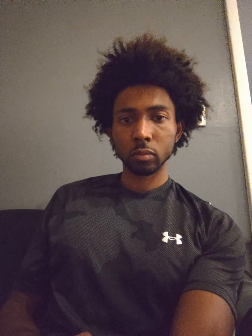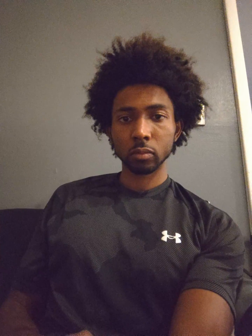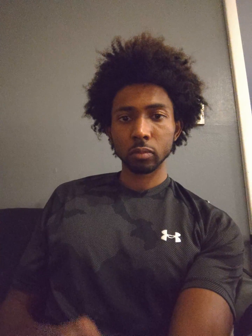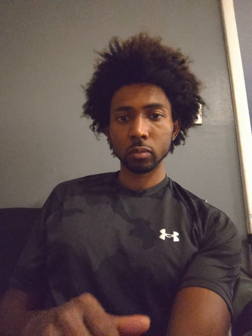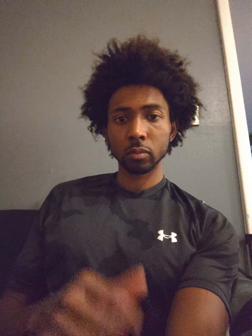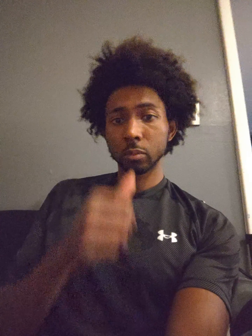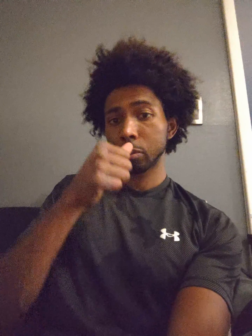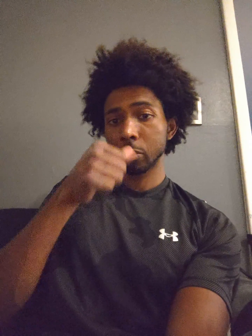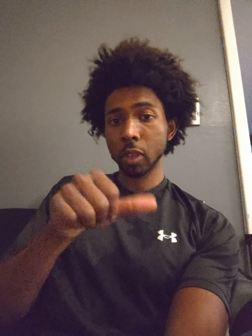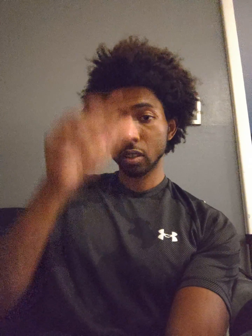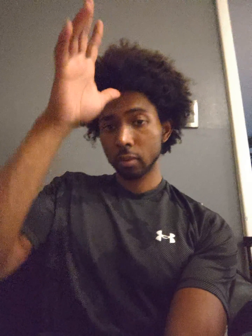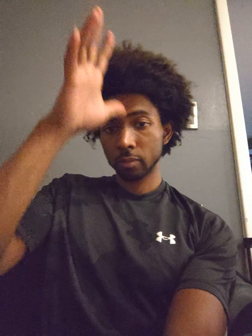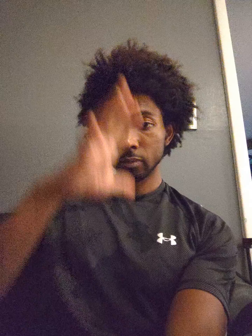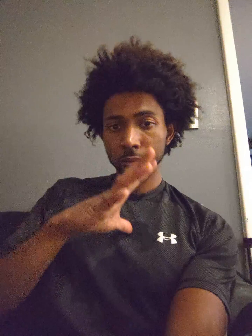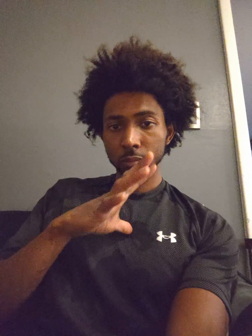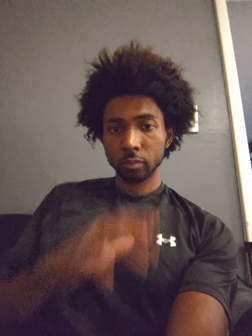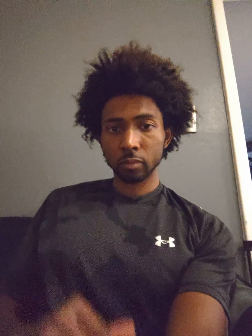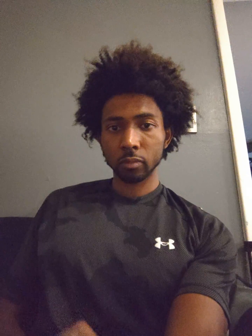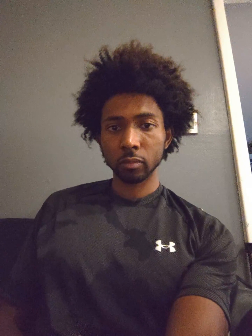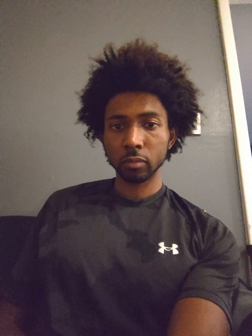mailman